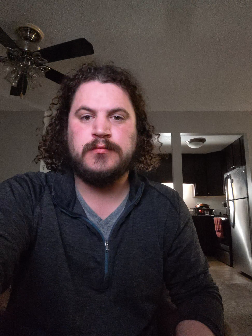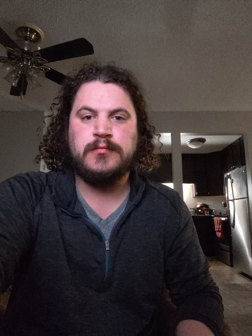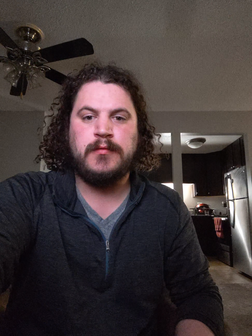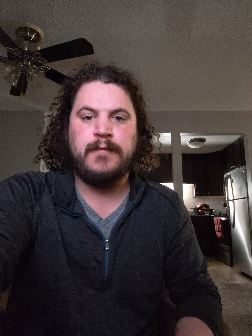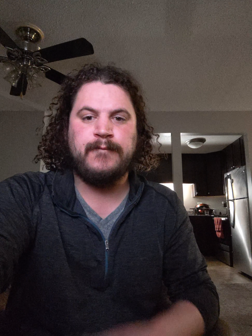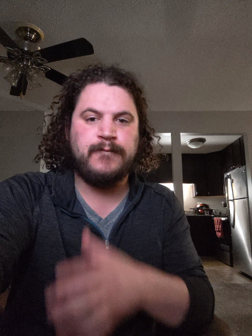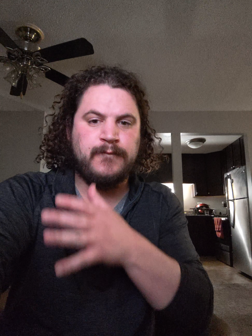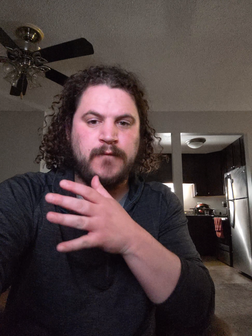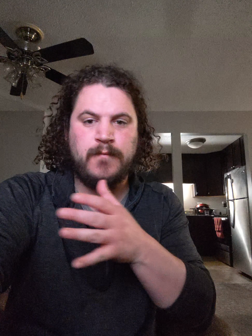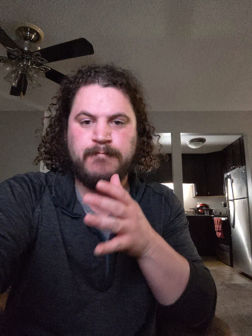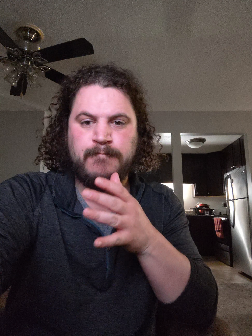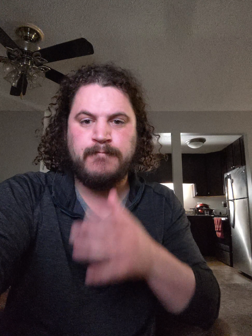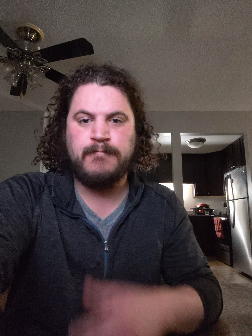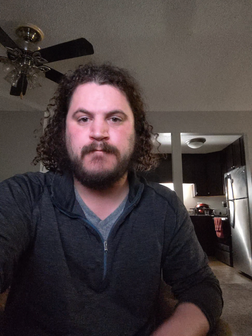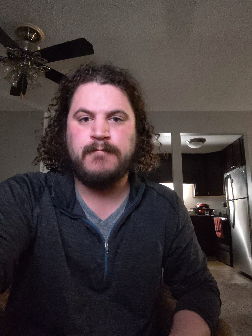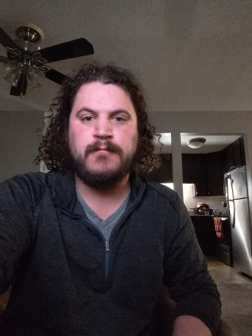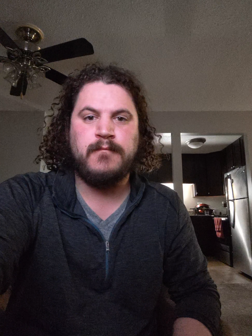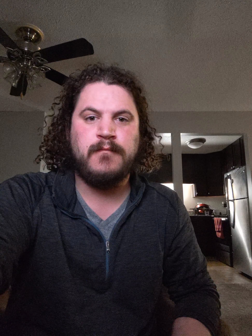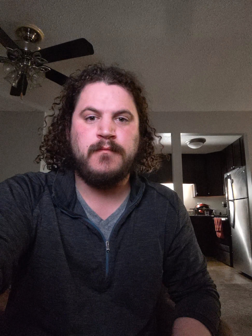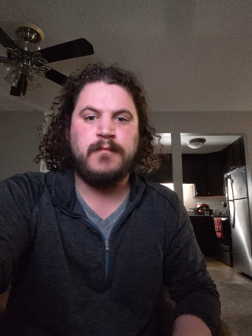farm